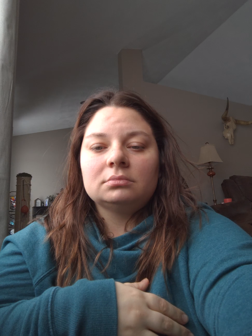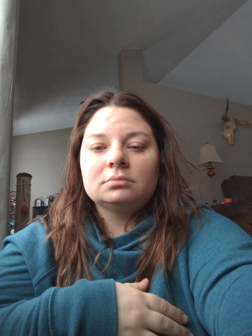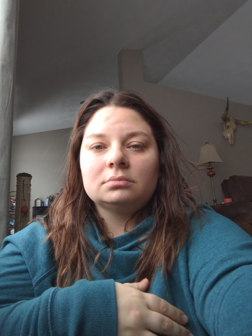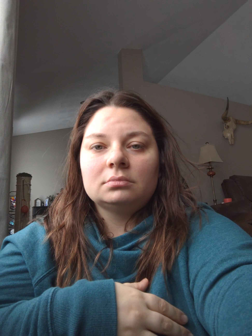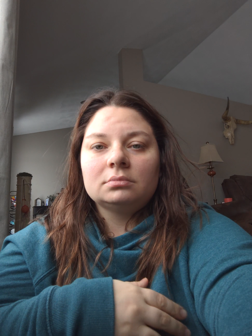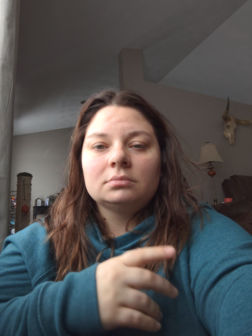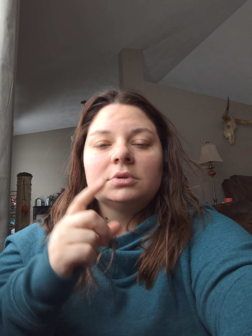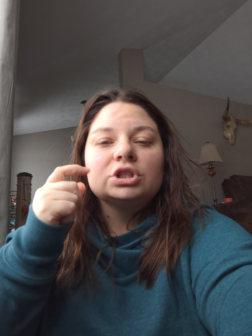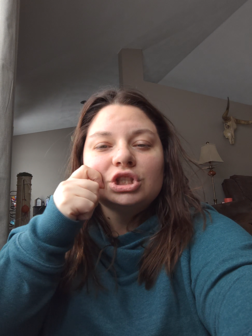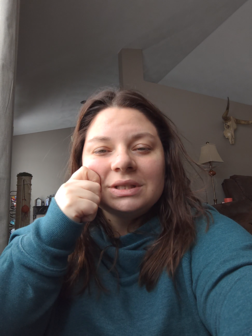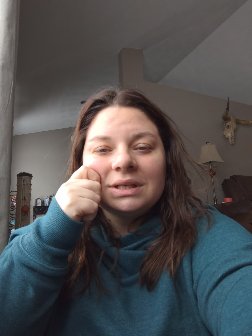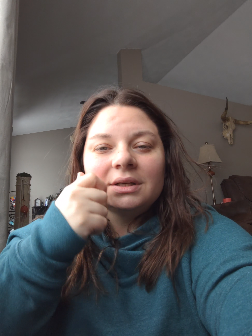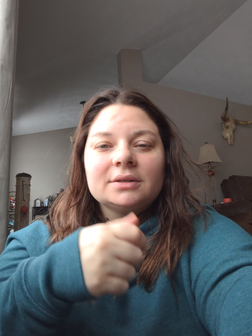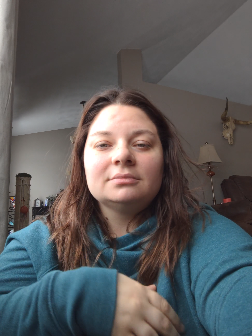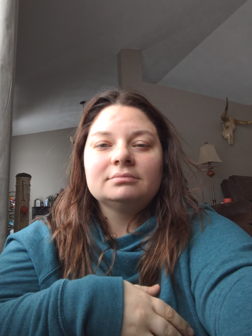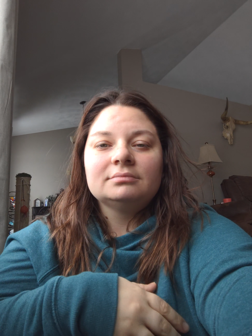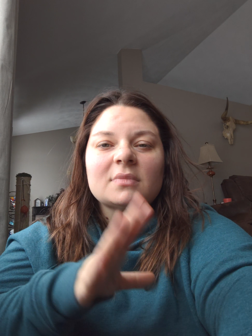cheek